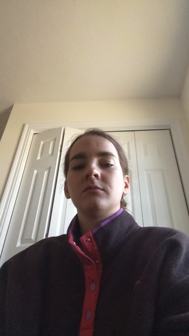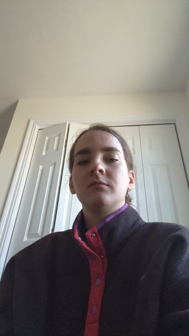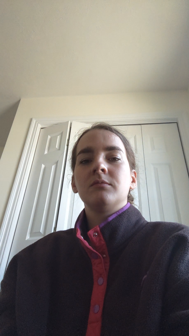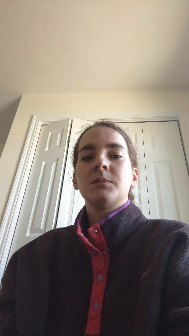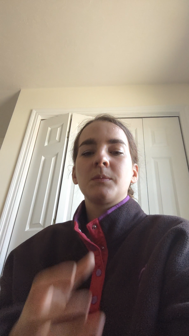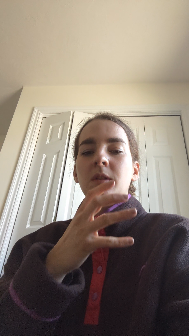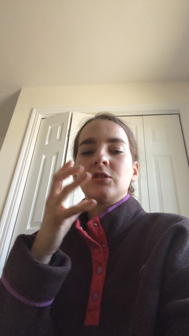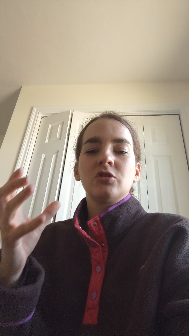much